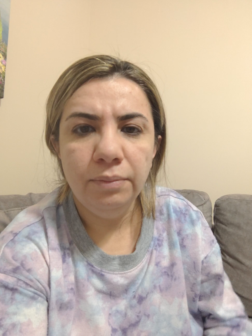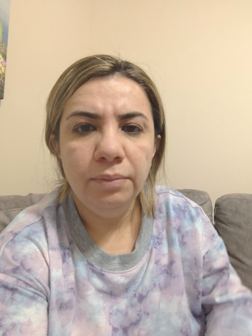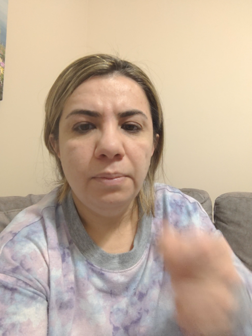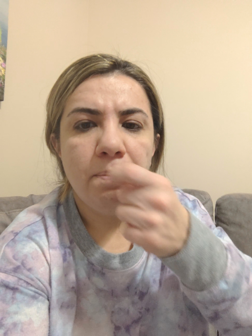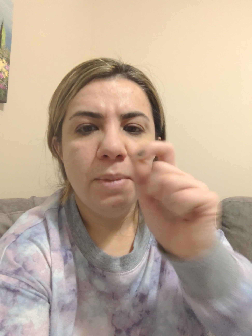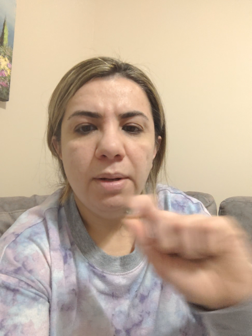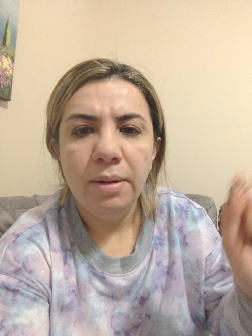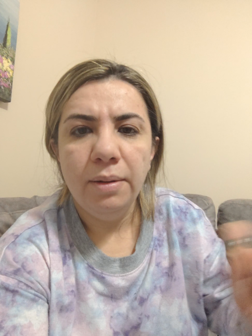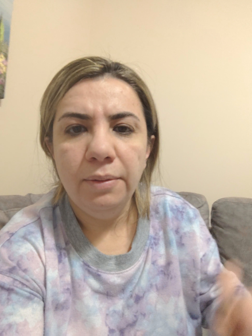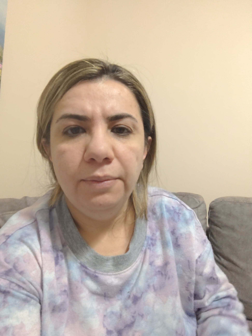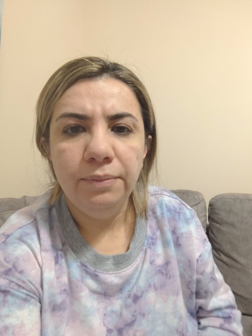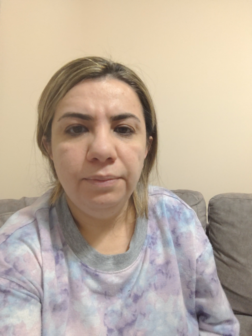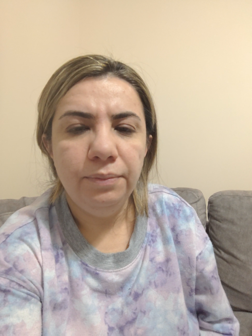pencil